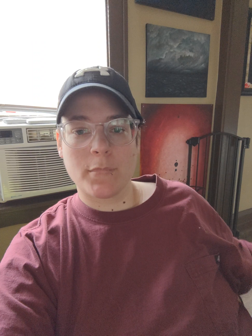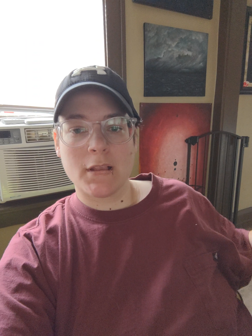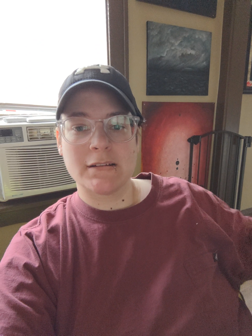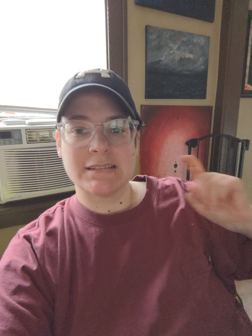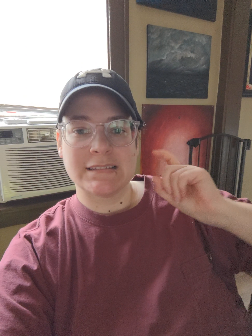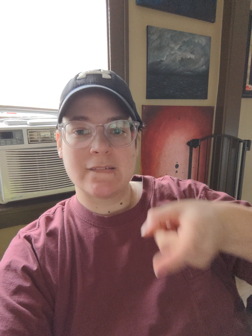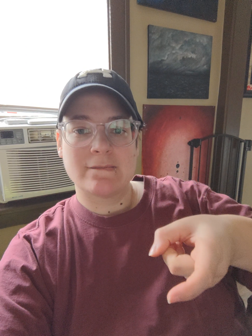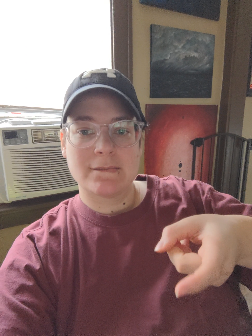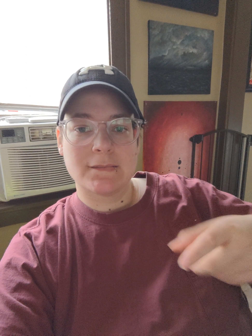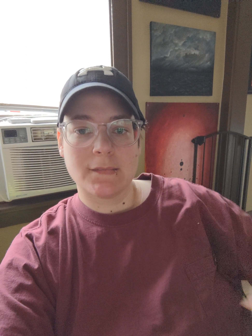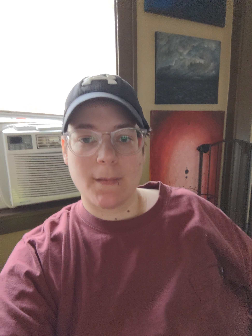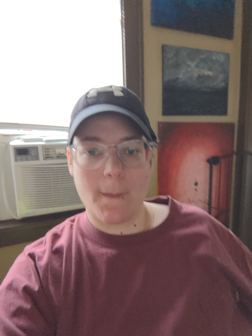gift